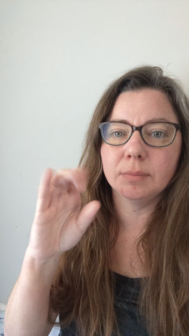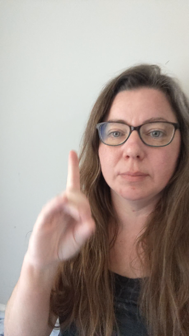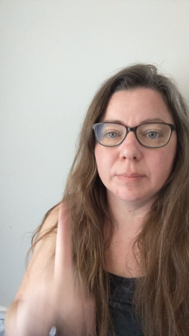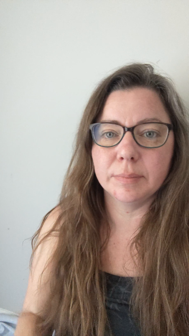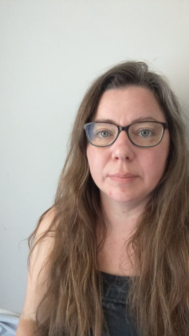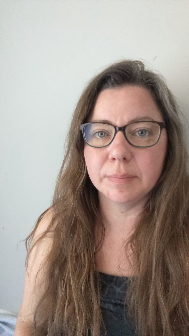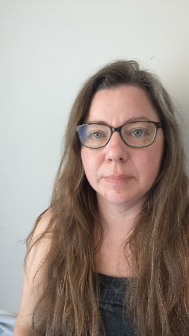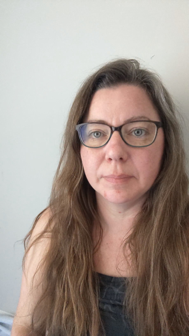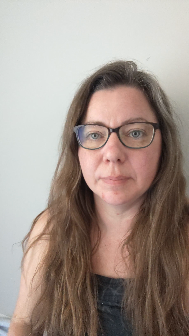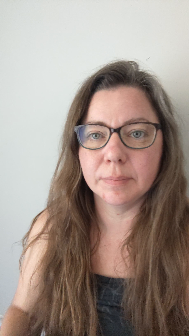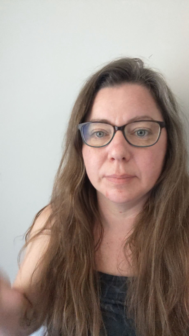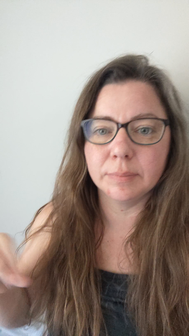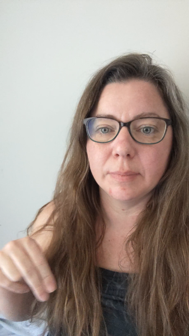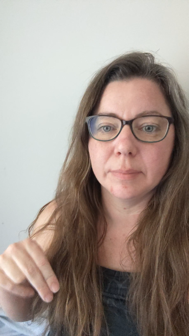diaper